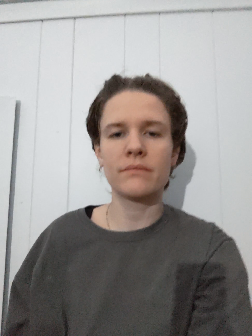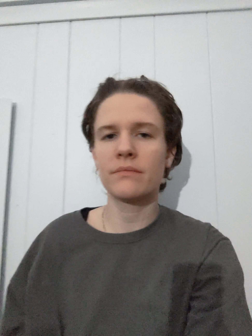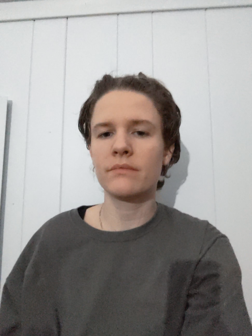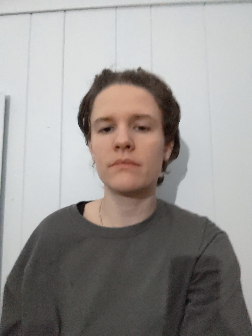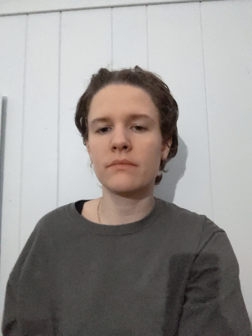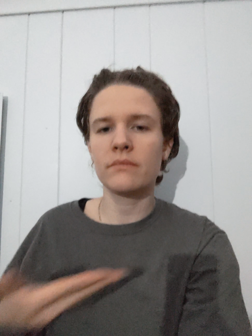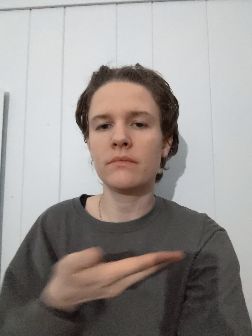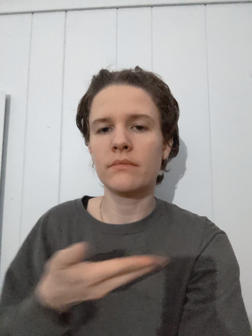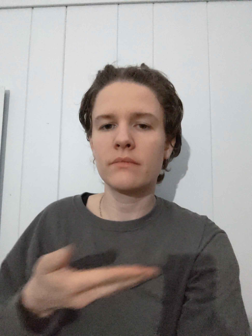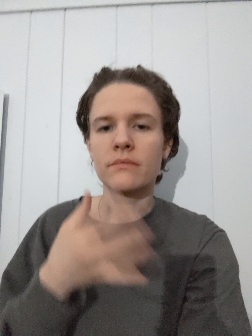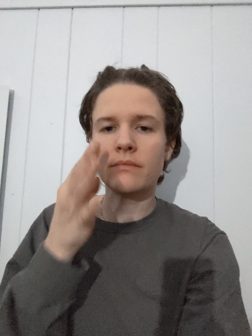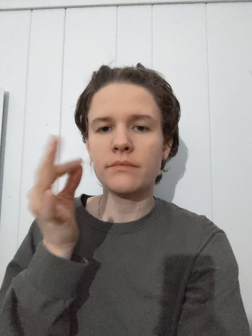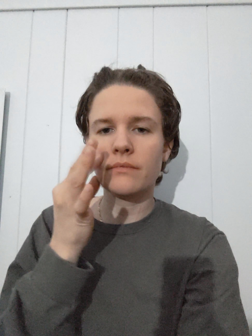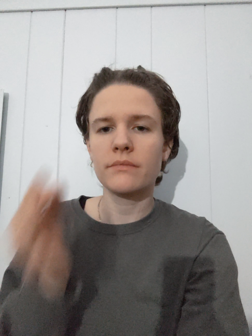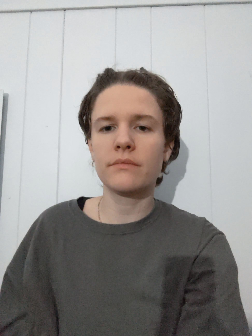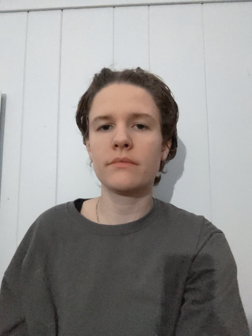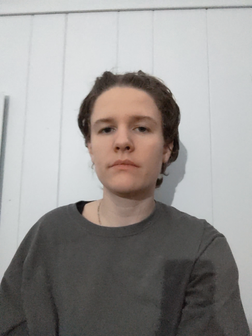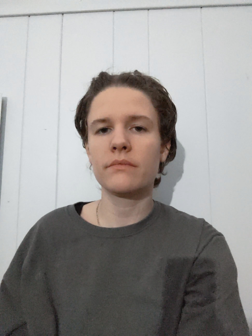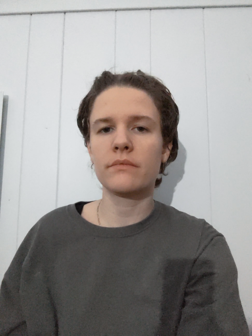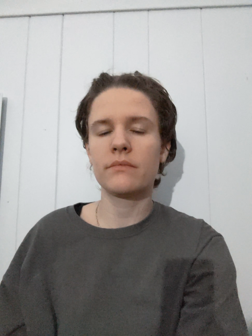kitty